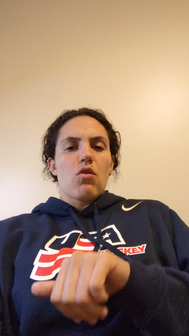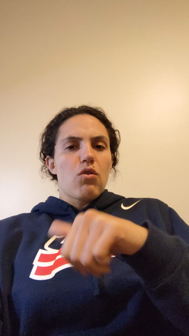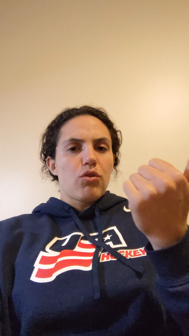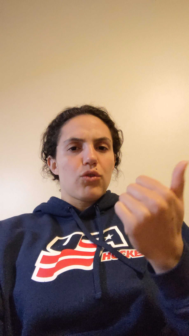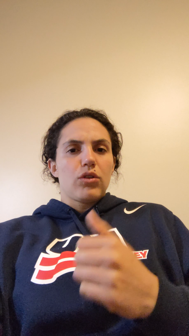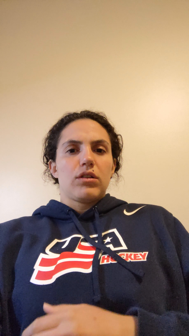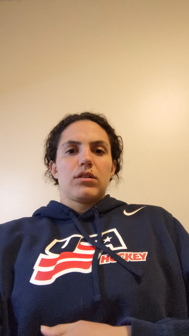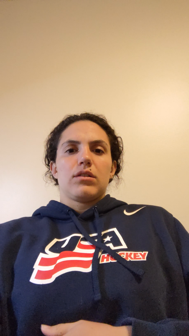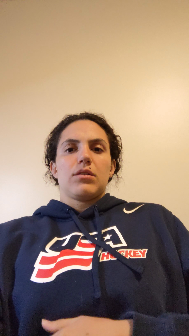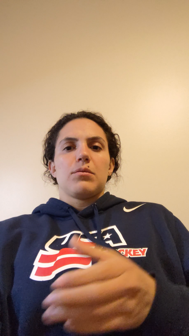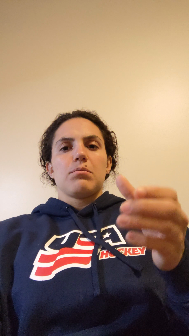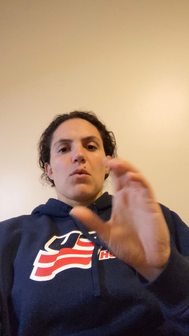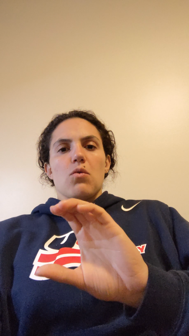pour